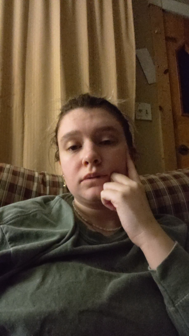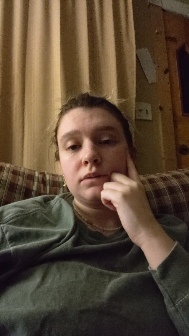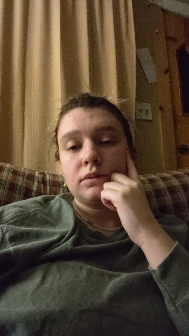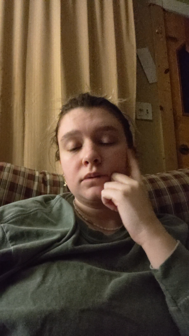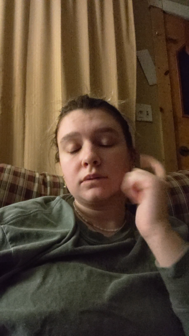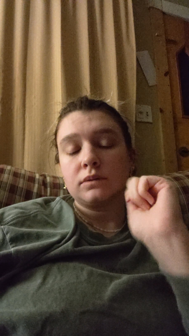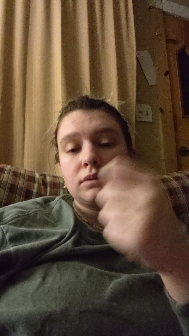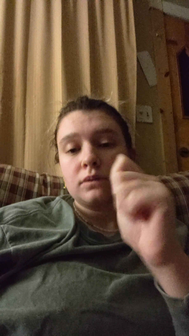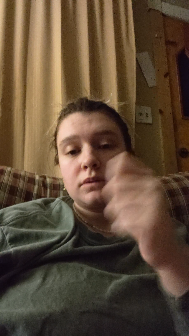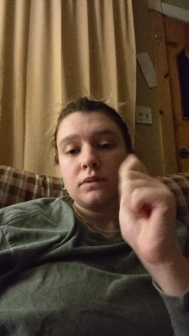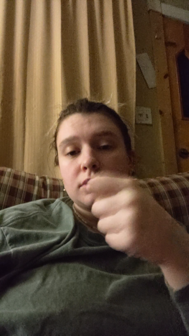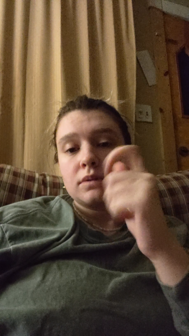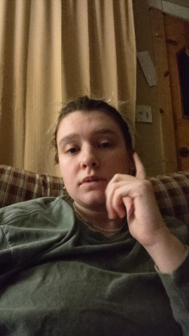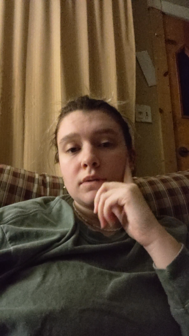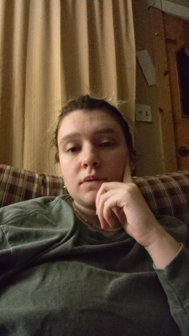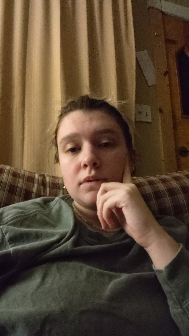hammer